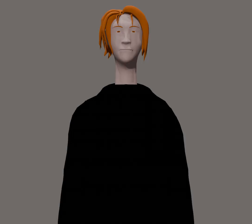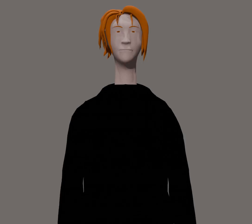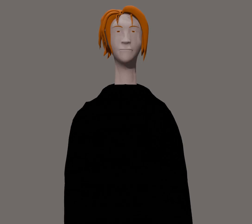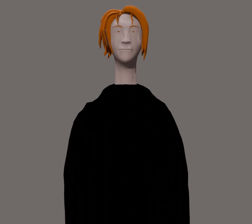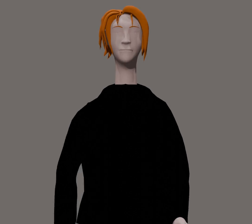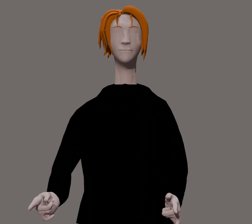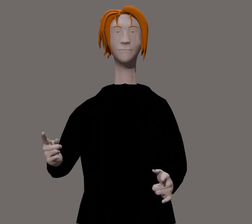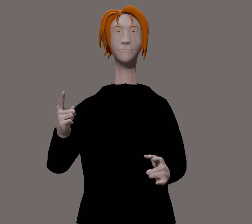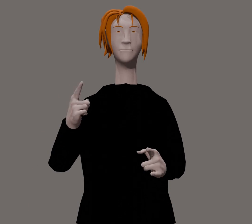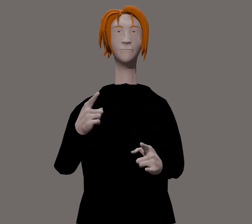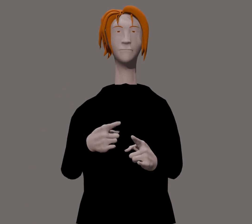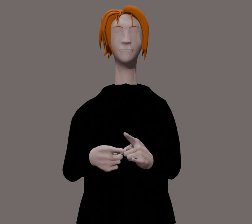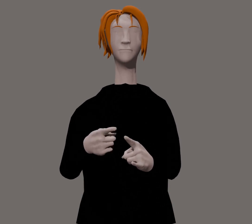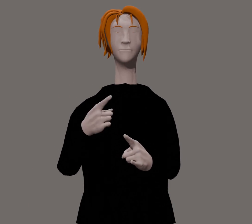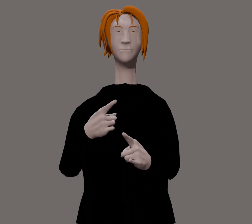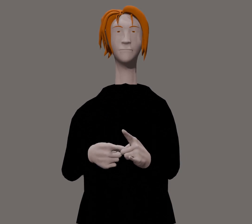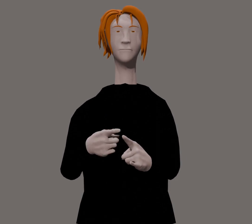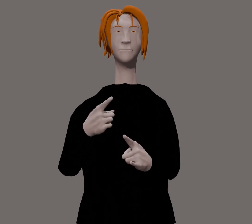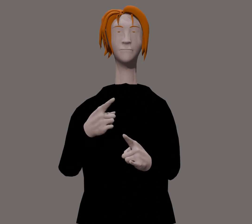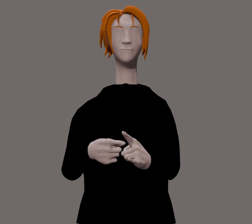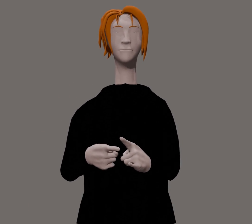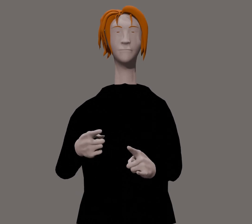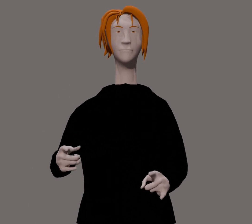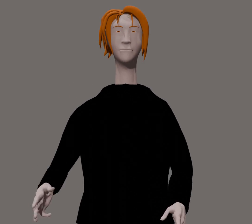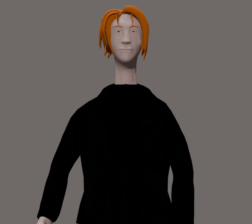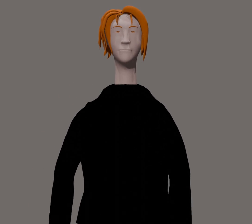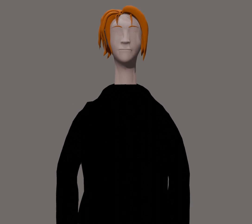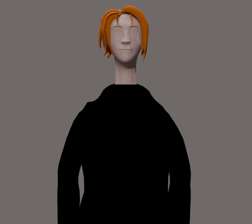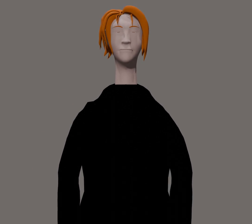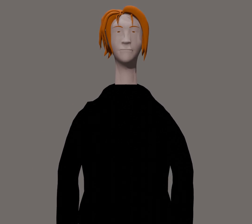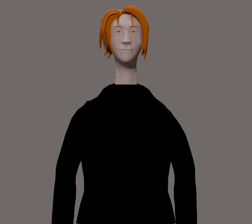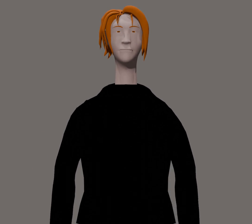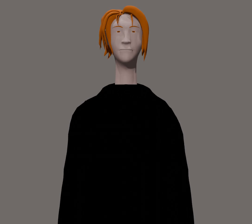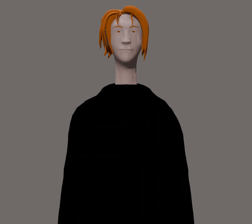Buddhism